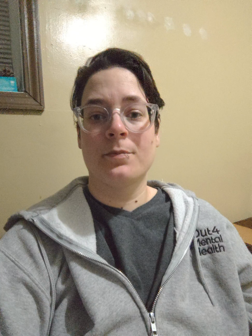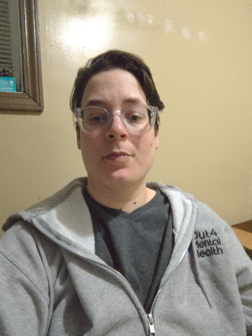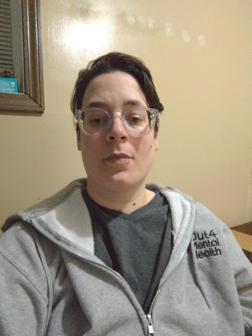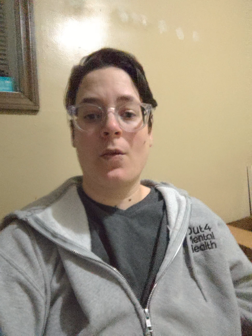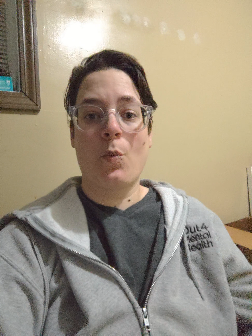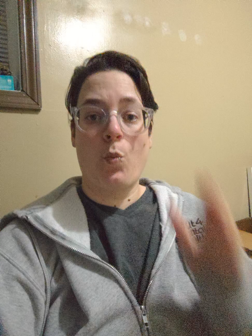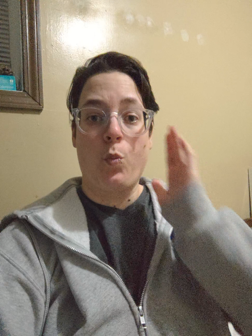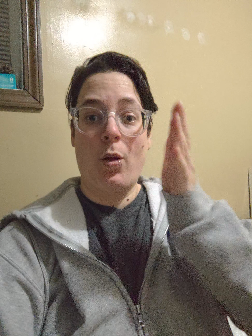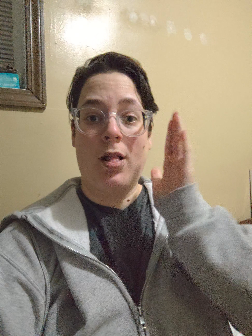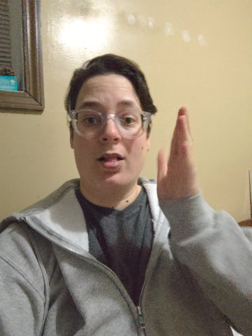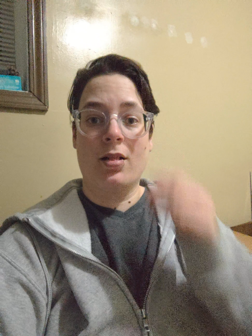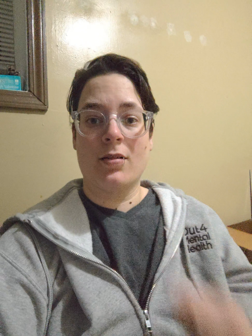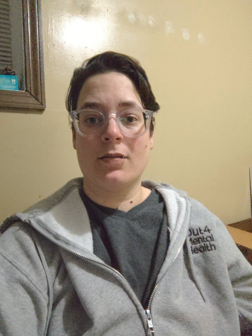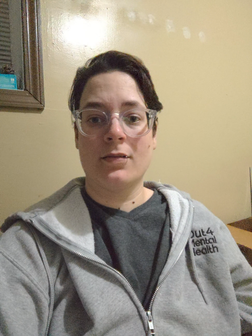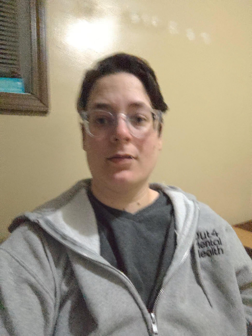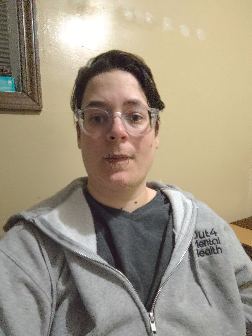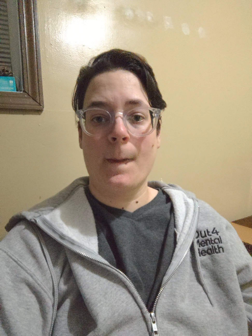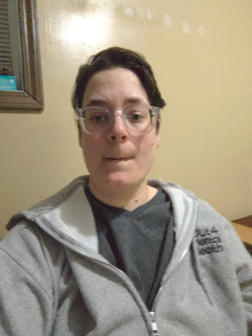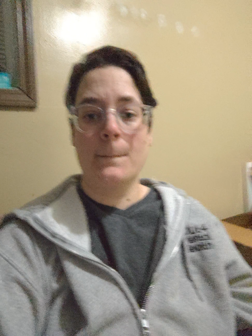will